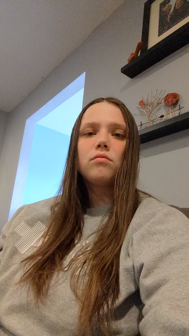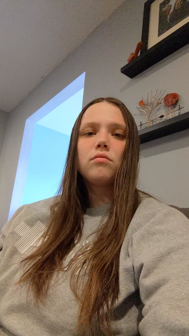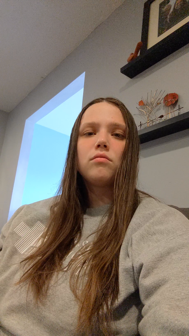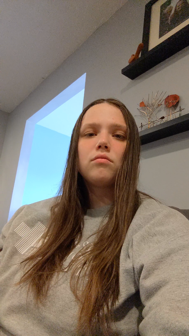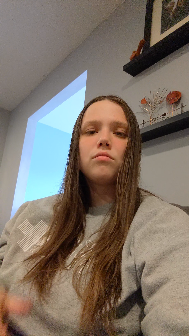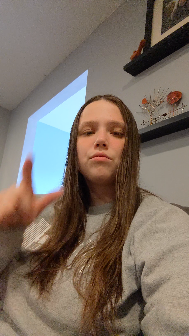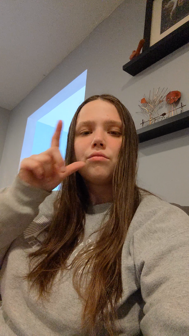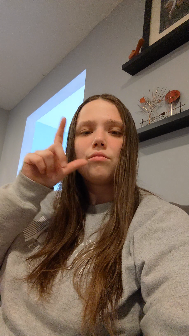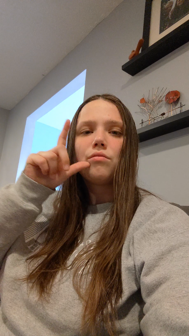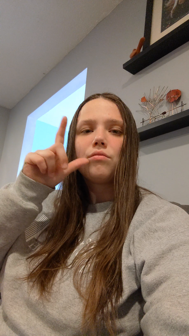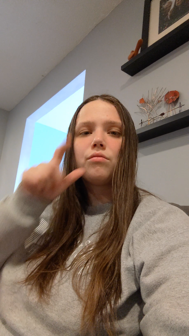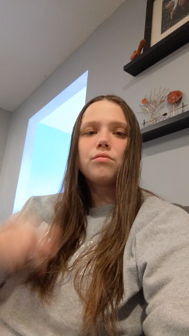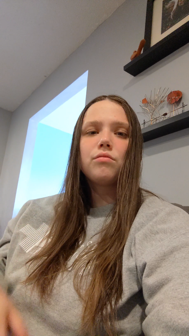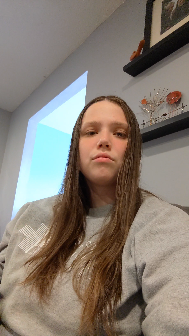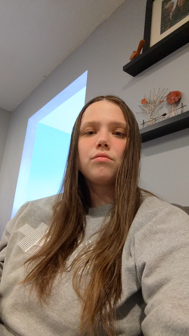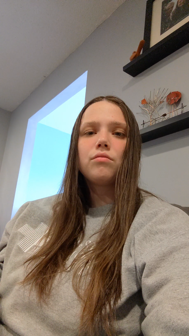lunch